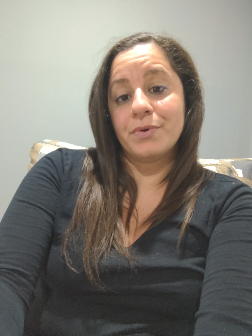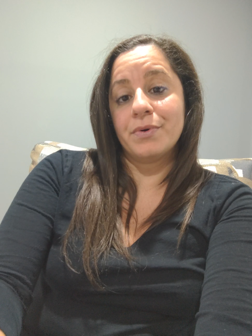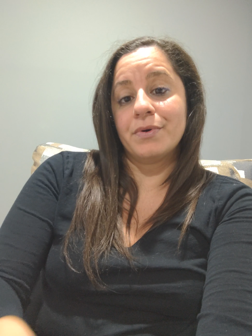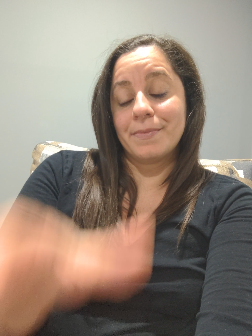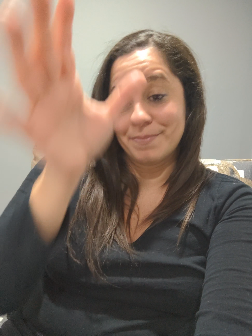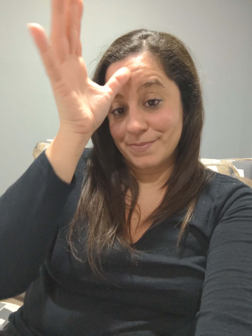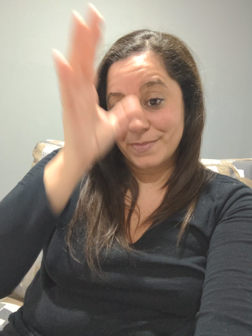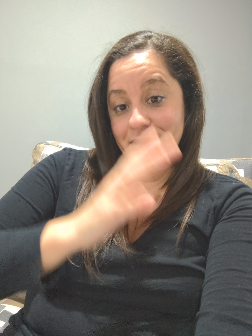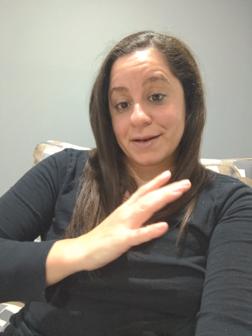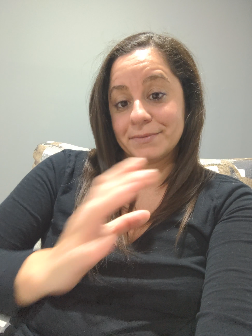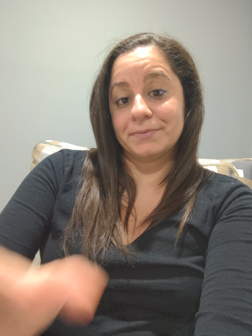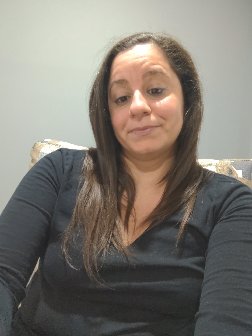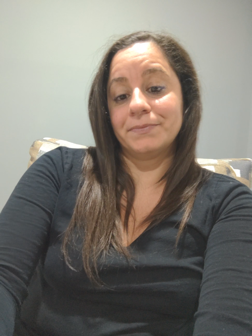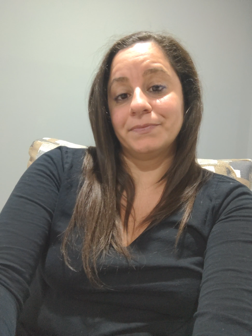man